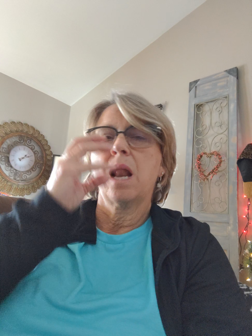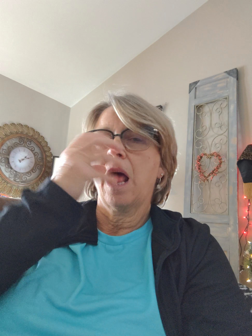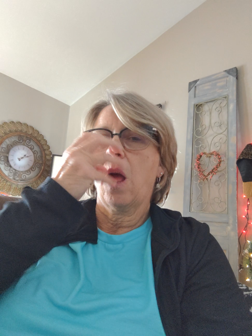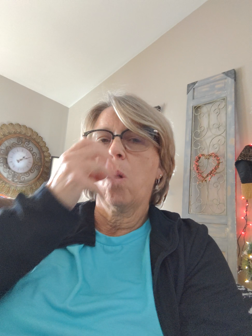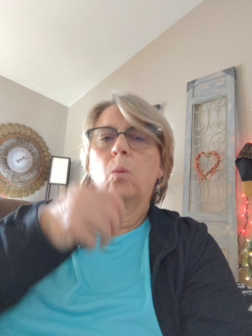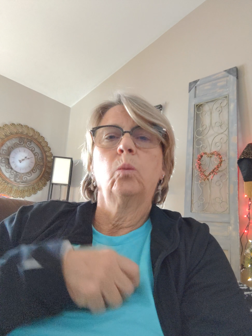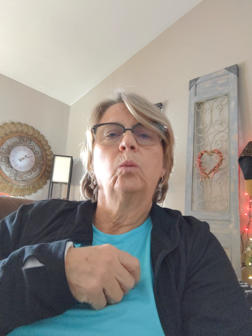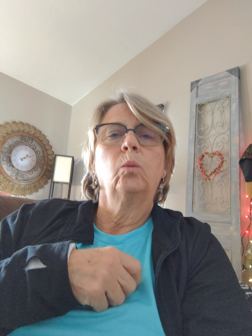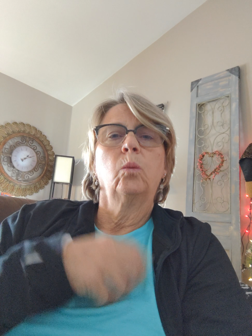clown